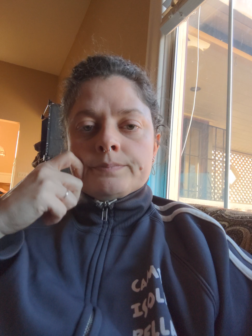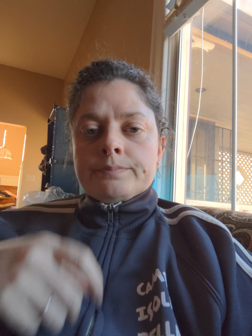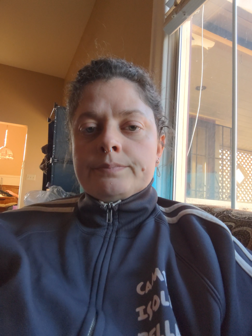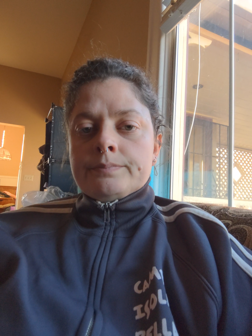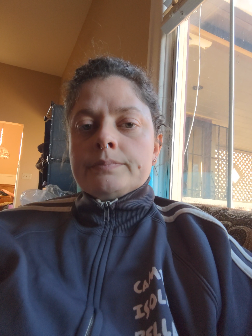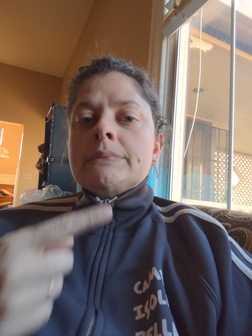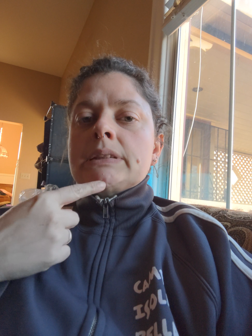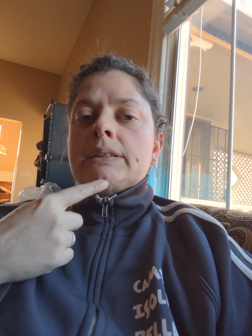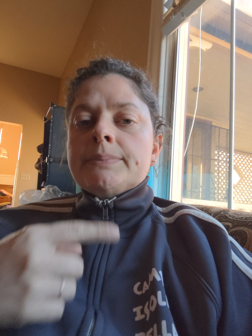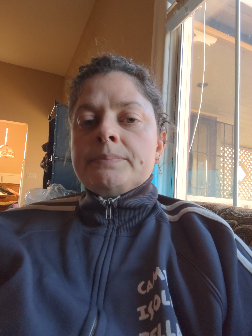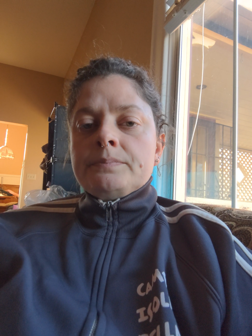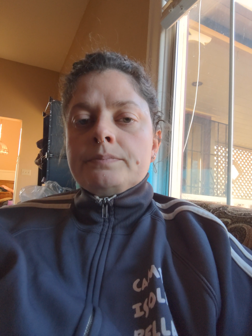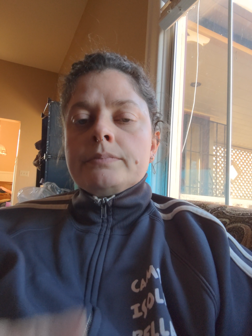say